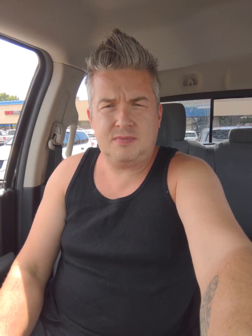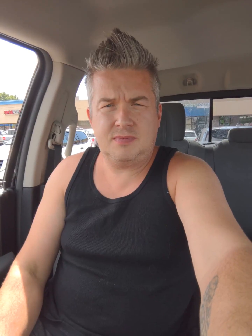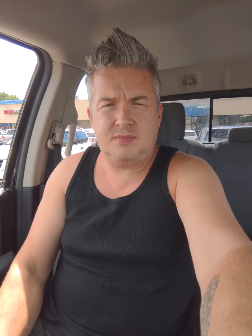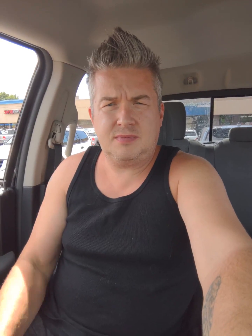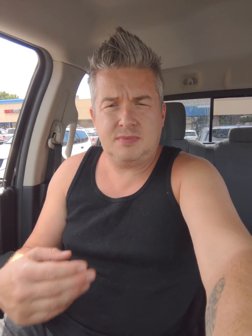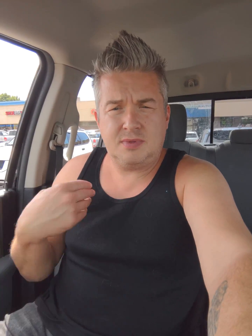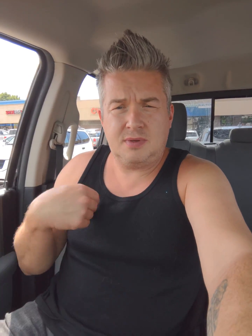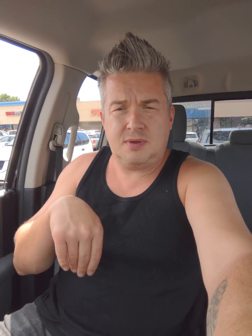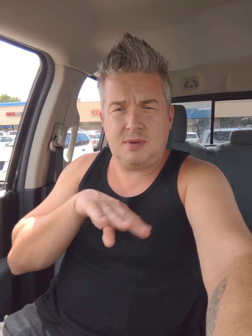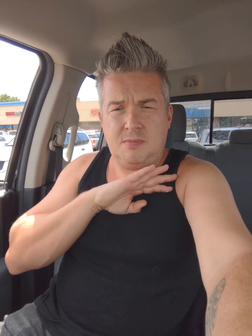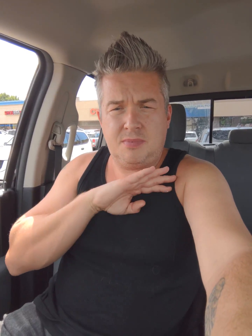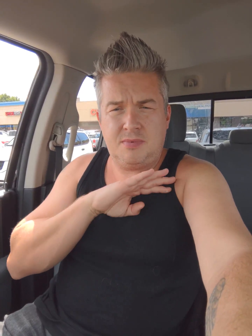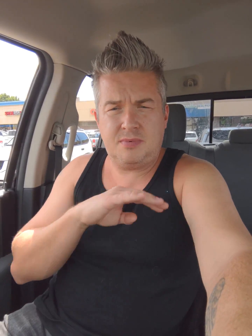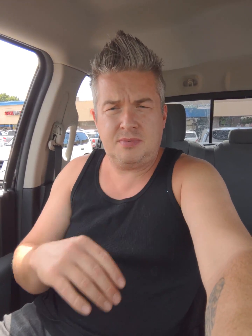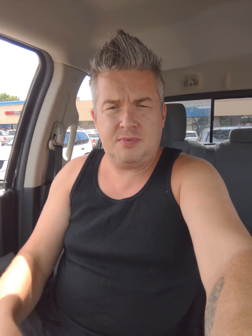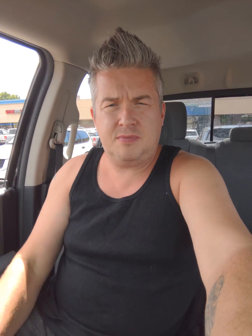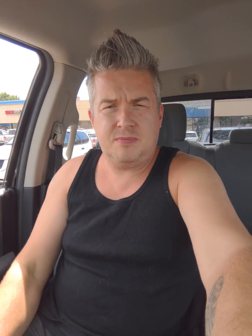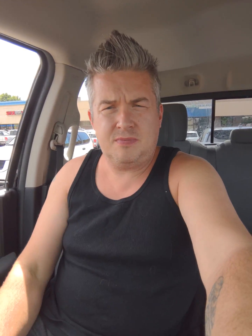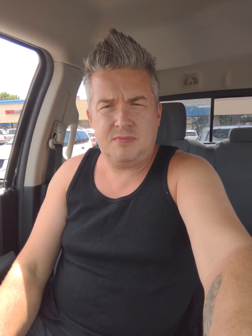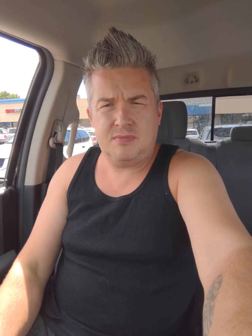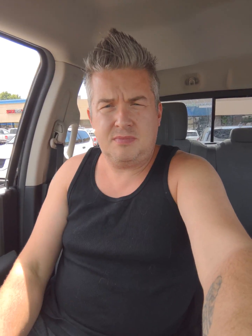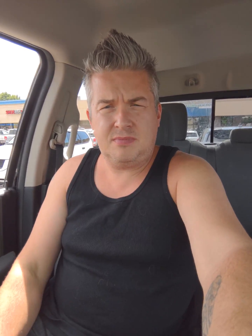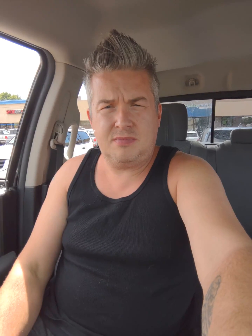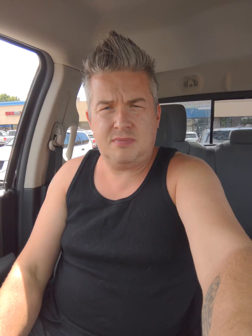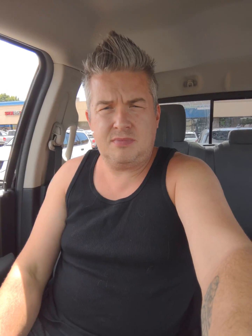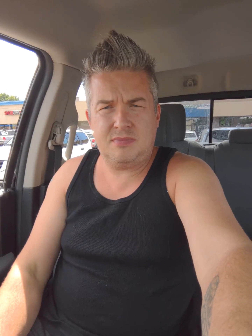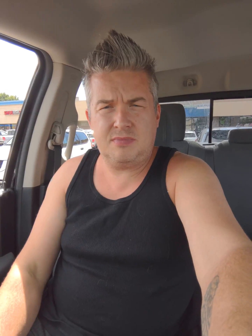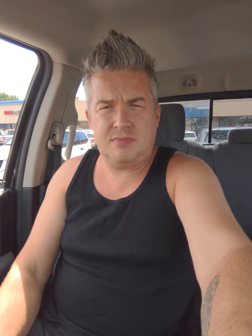scarf